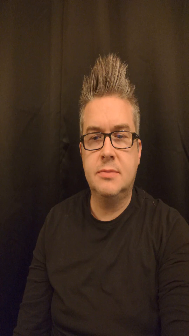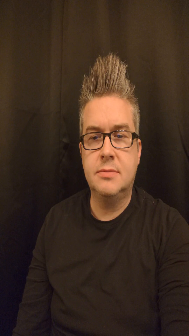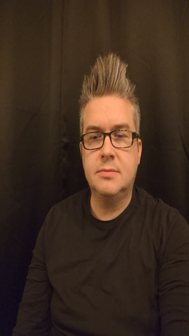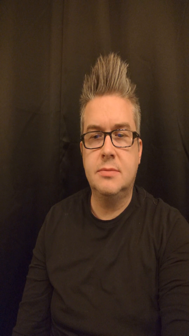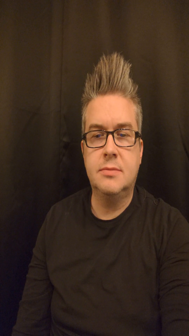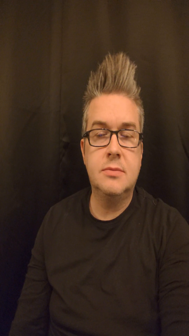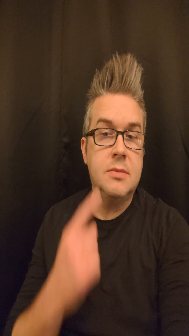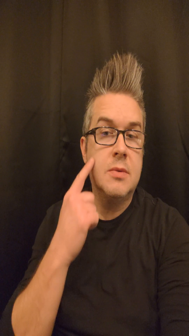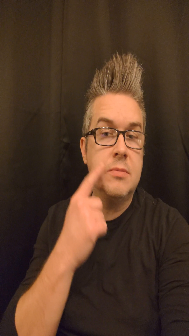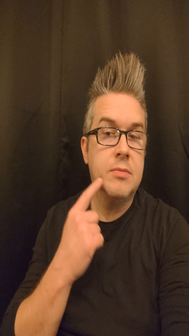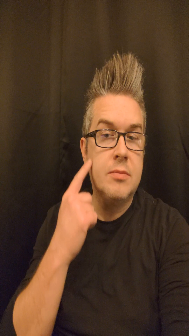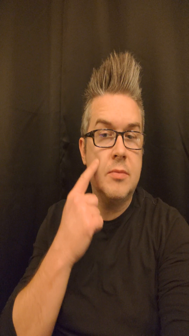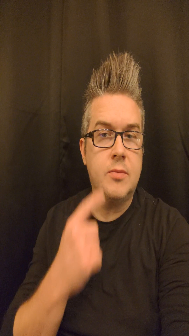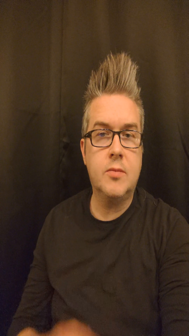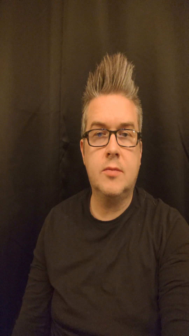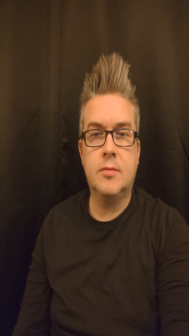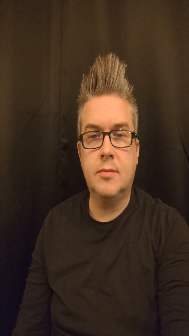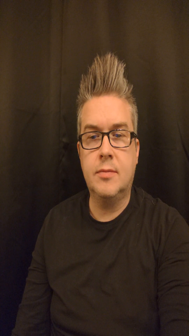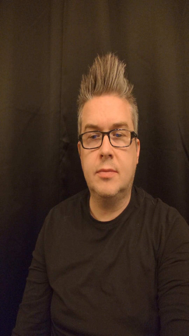cheek